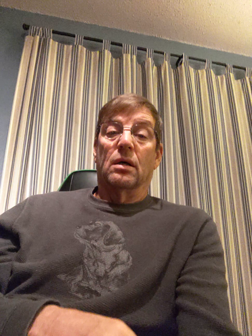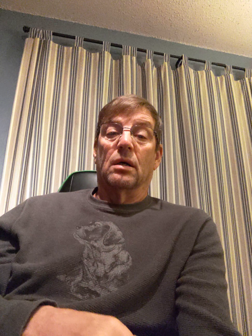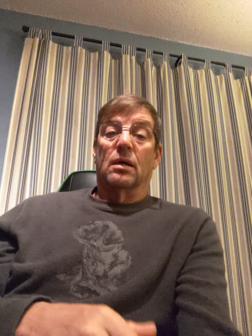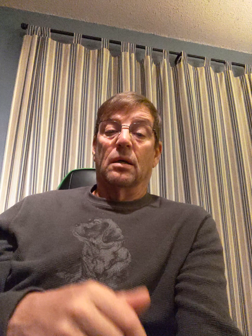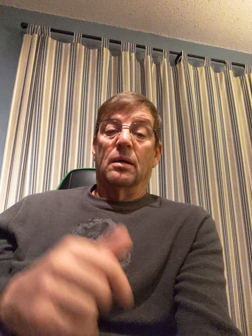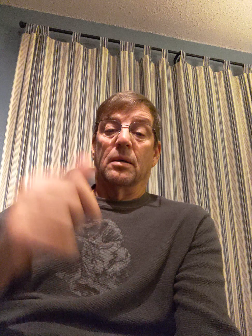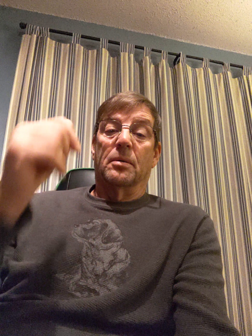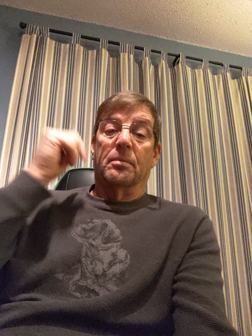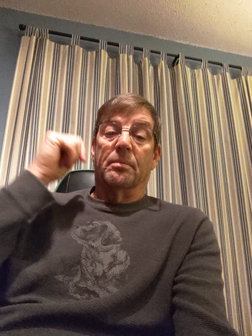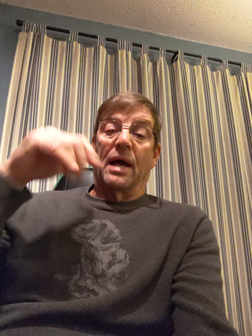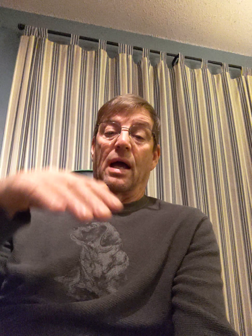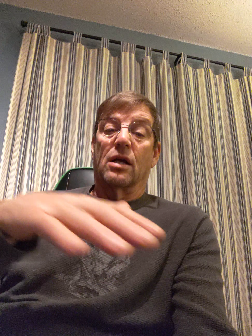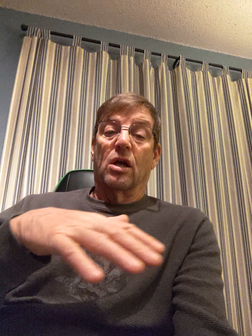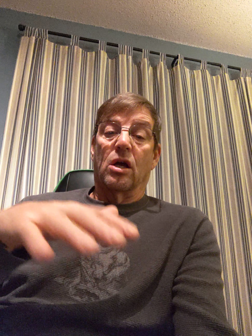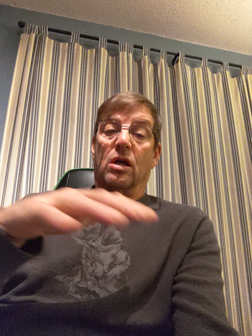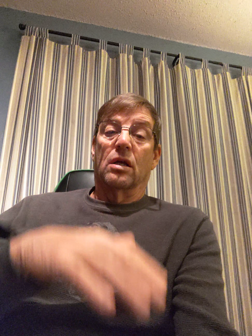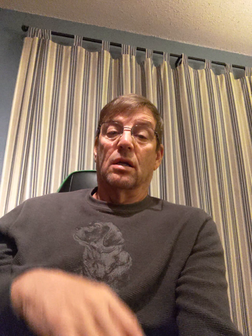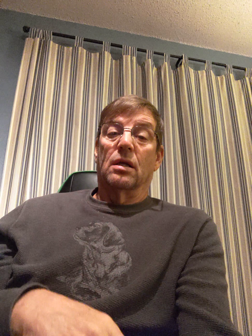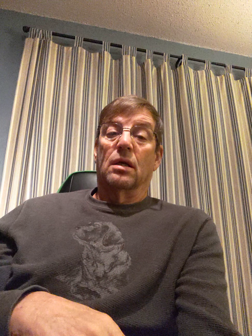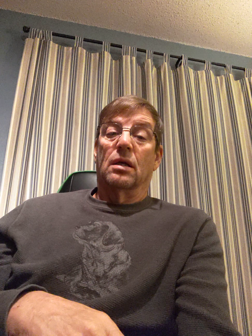backyard